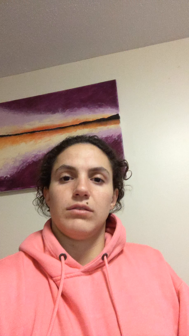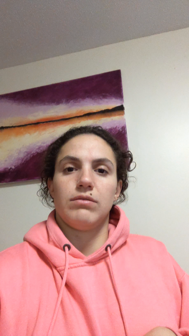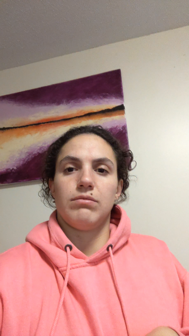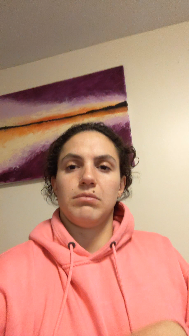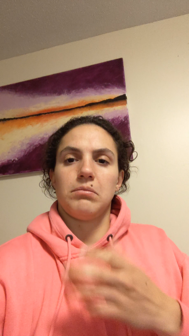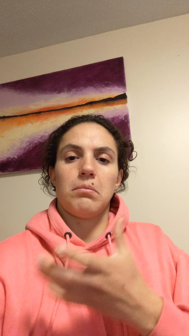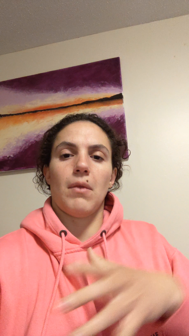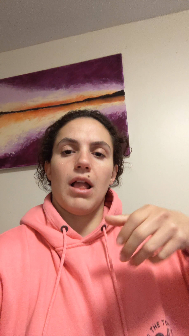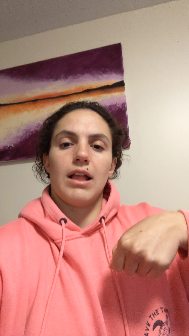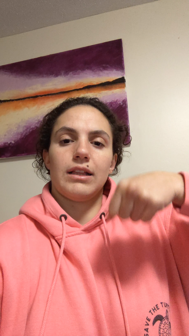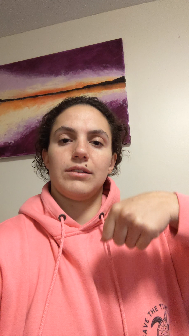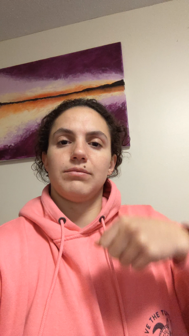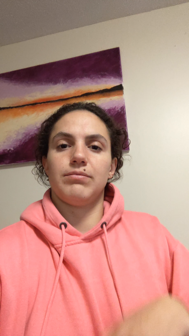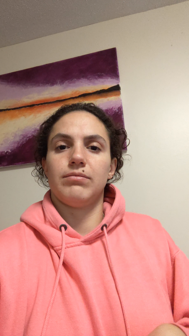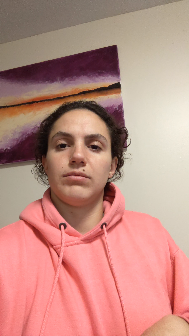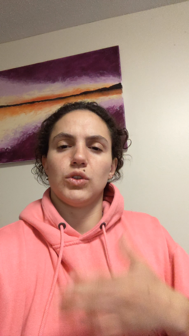bucket